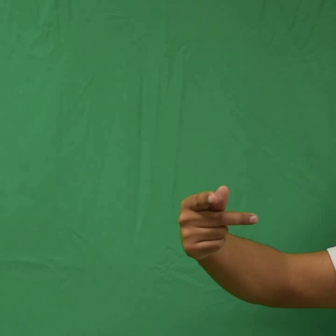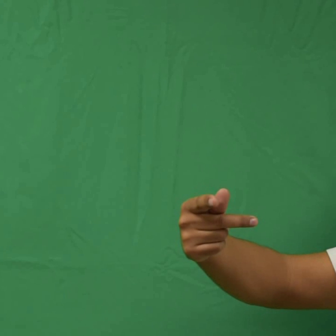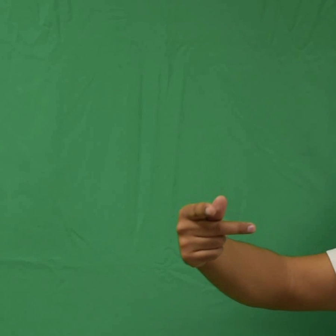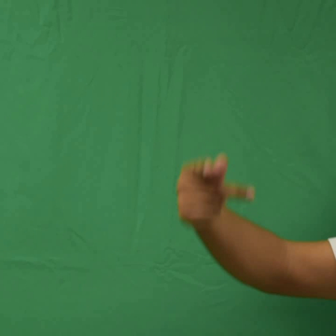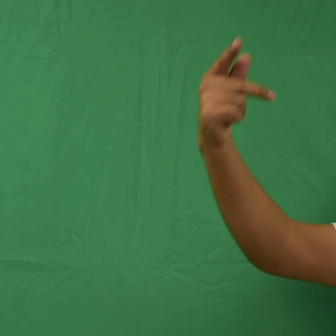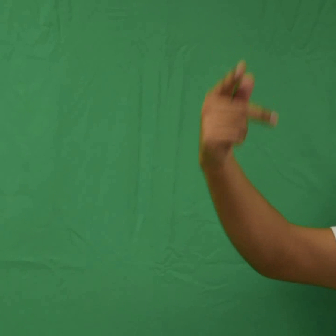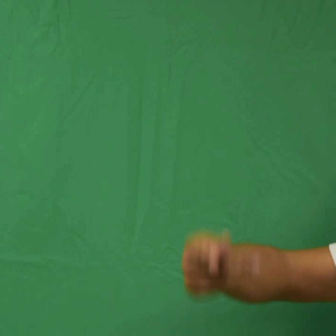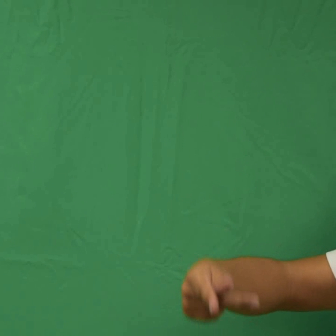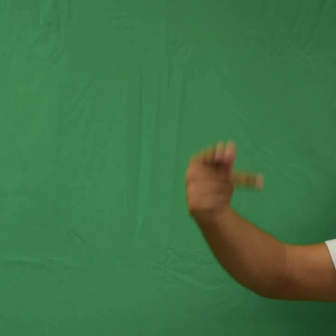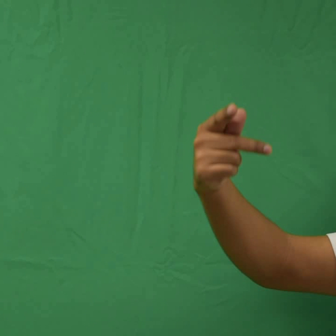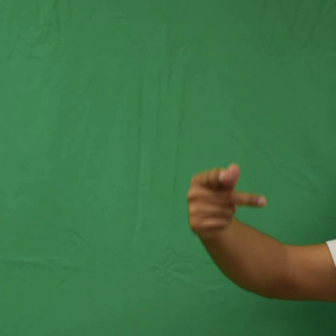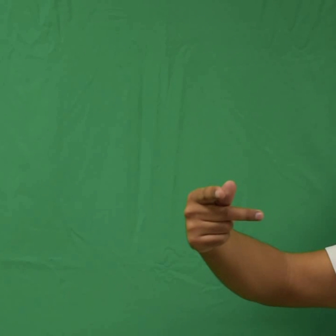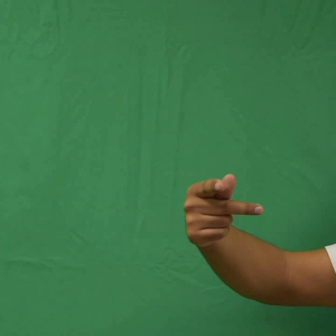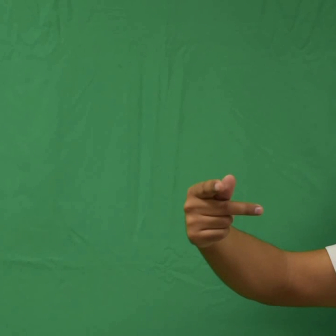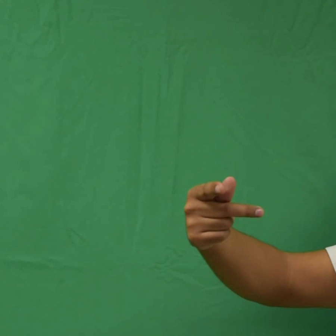K